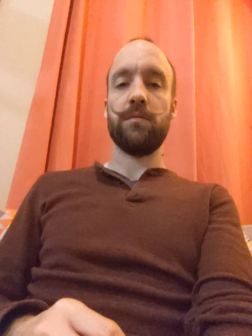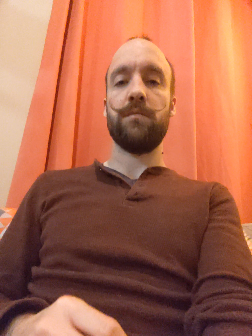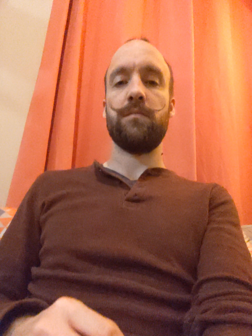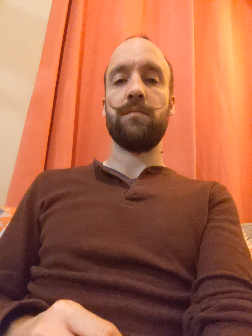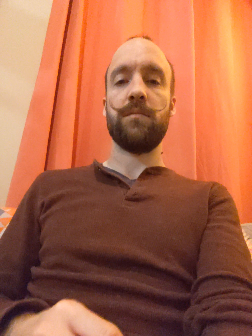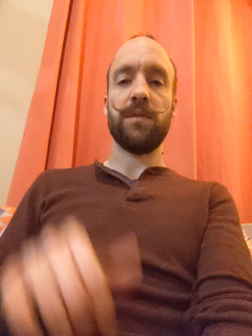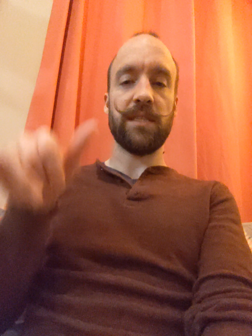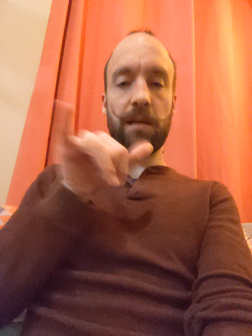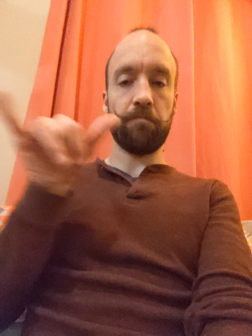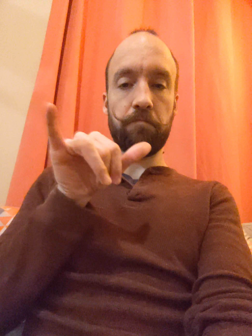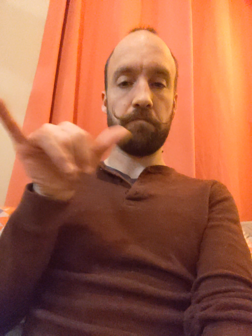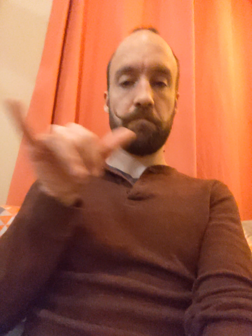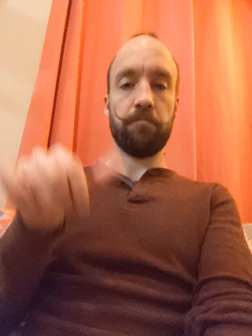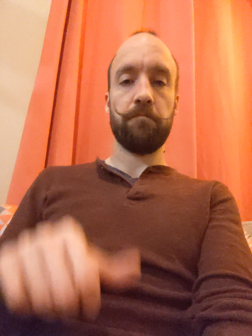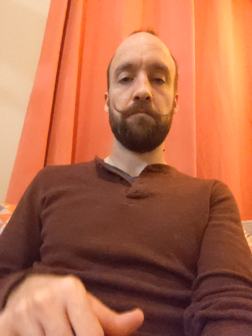same